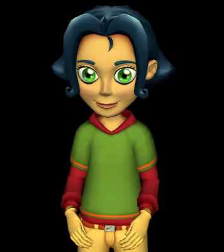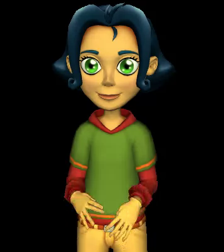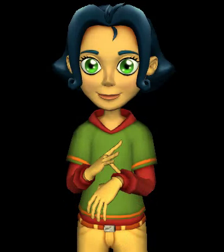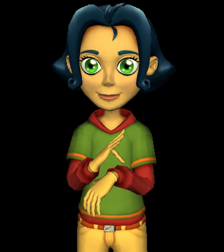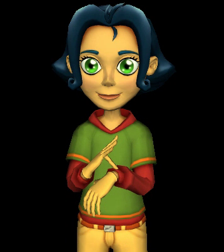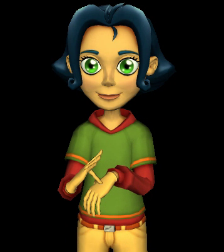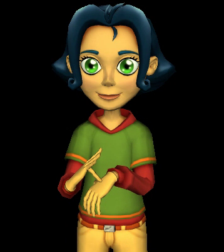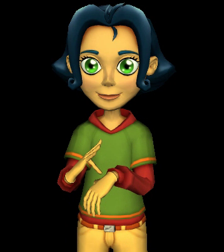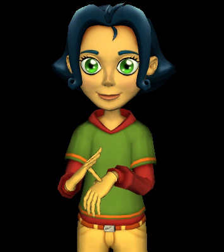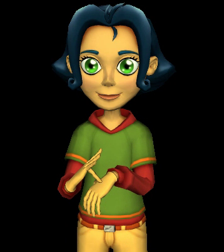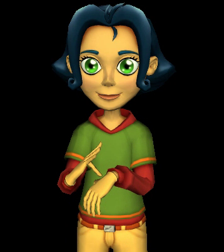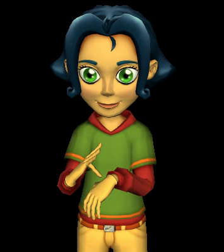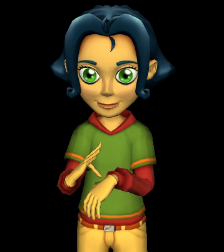يلمس